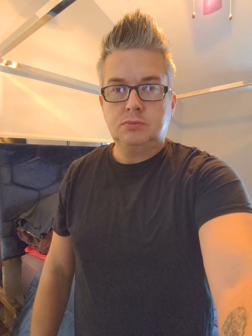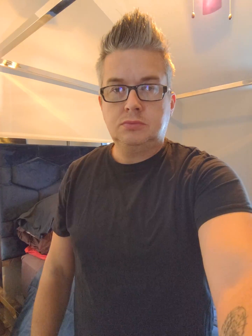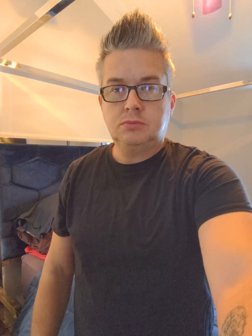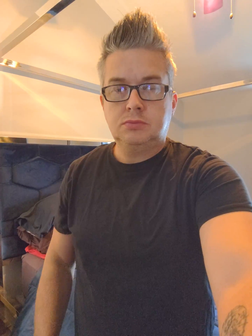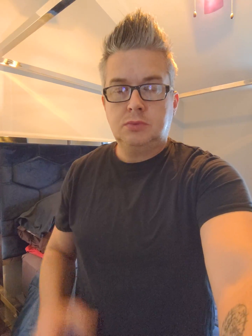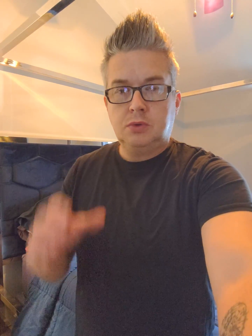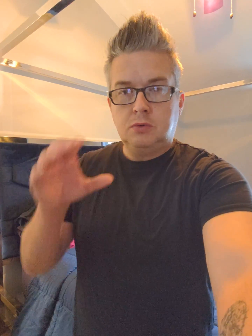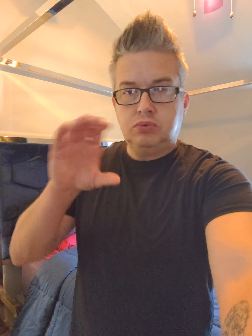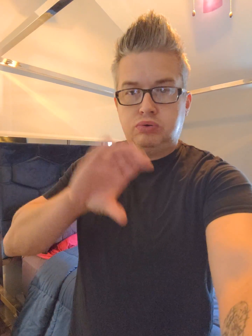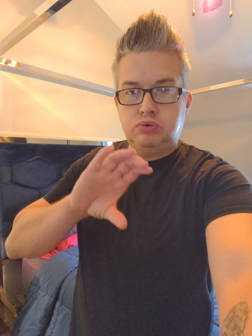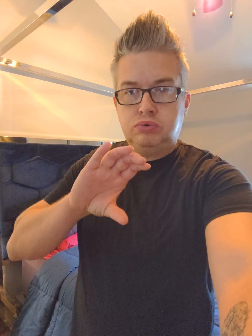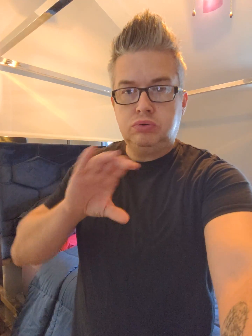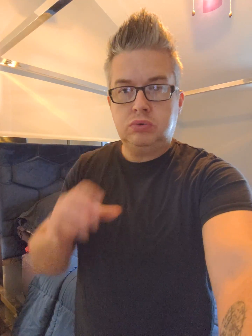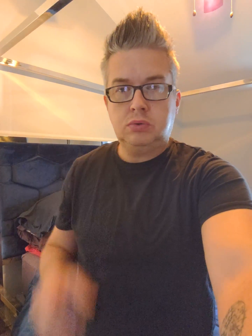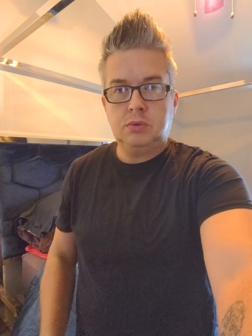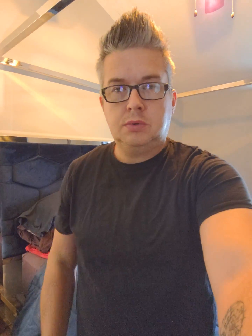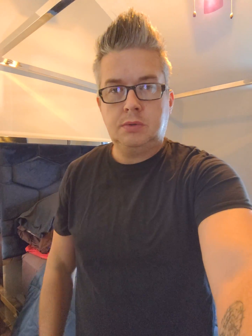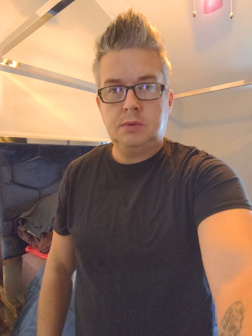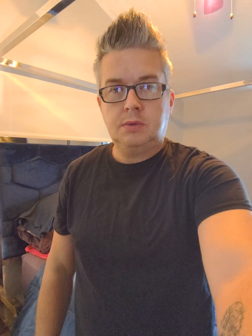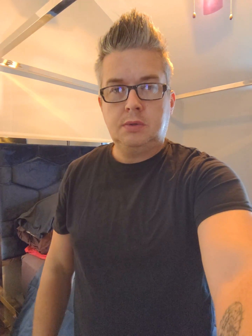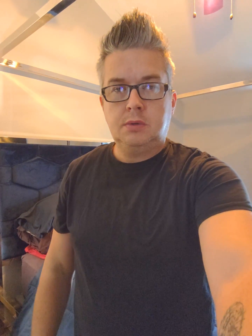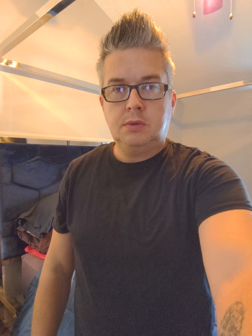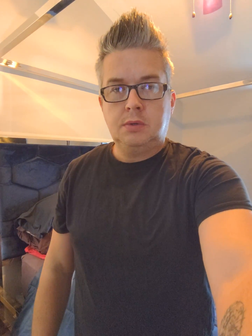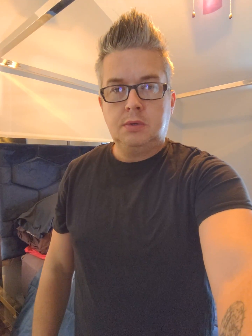pour